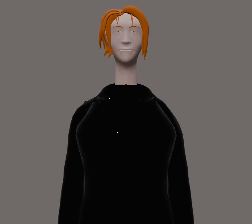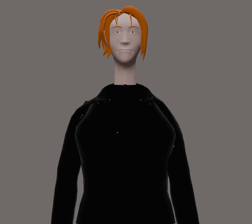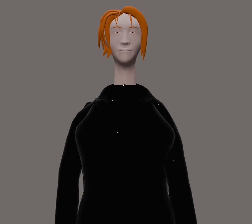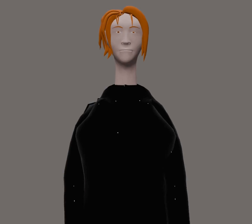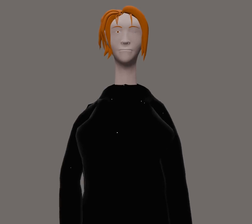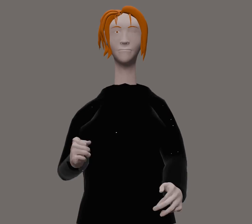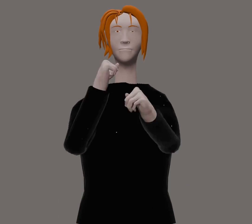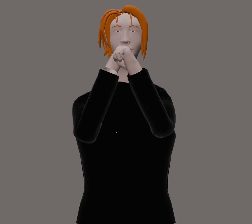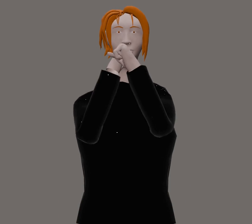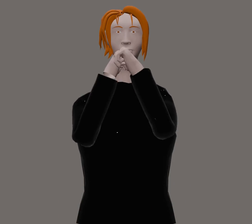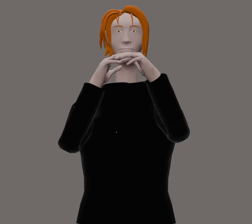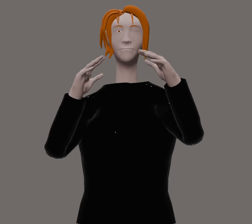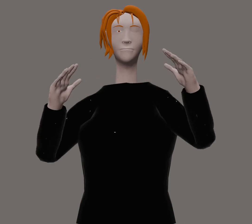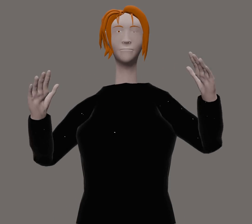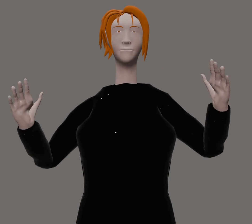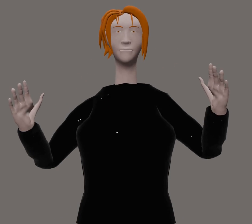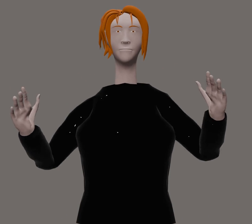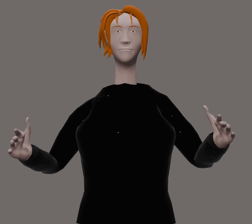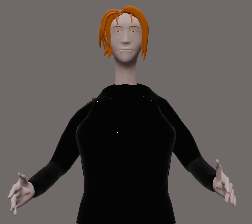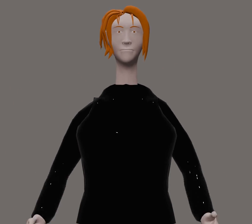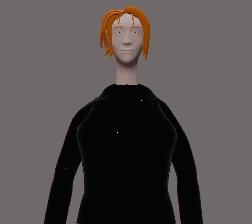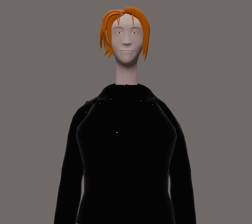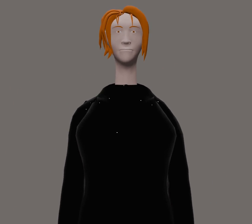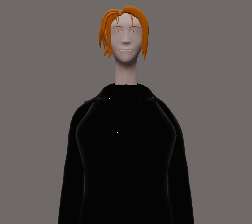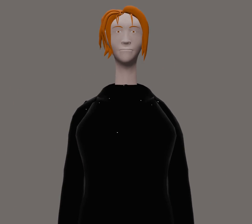Blow Up Balloon